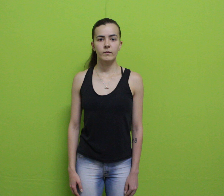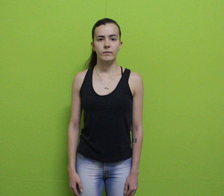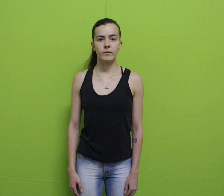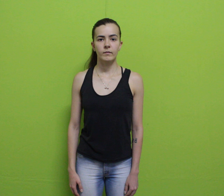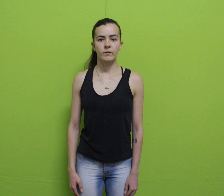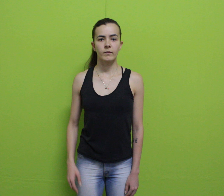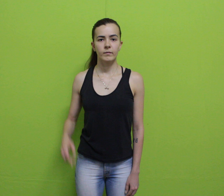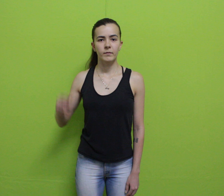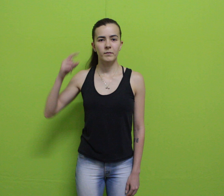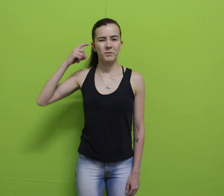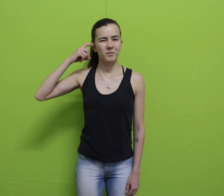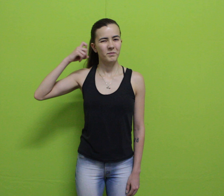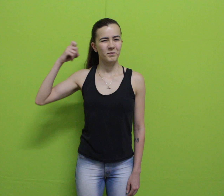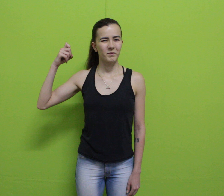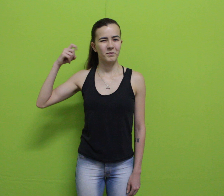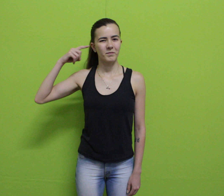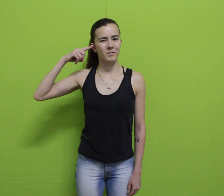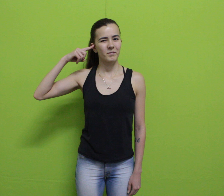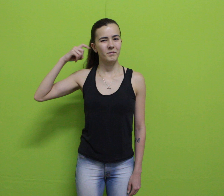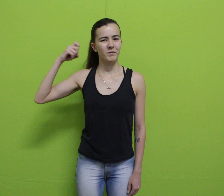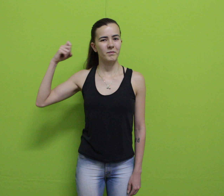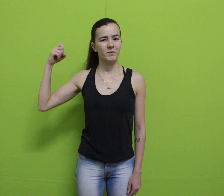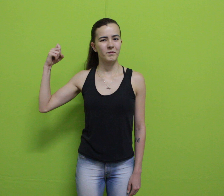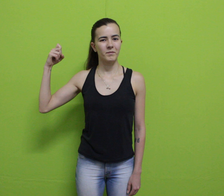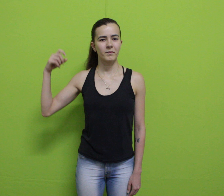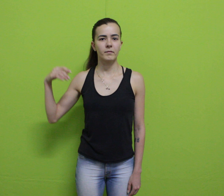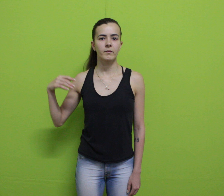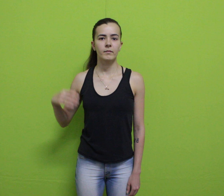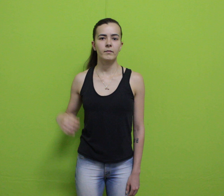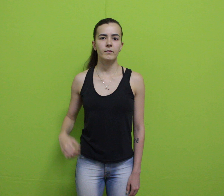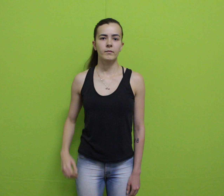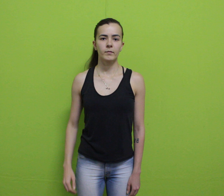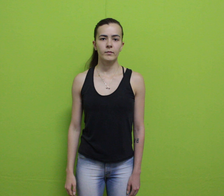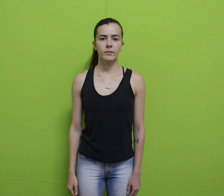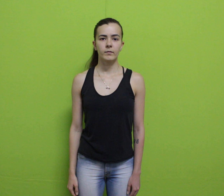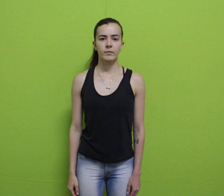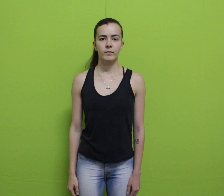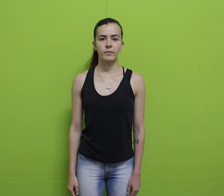barulho